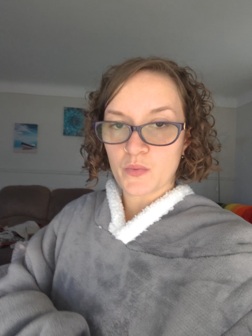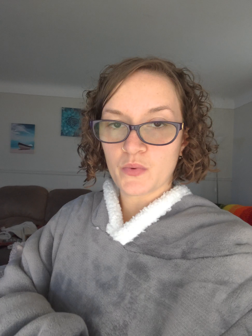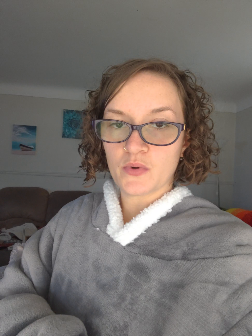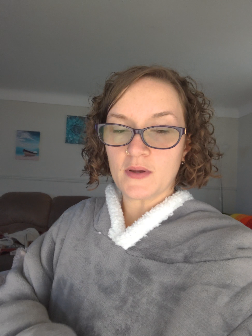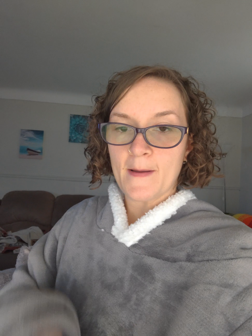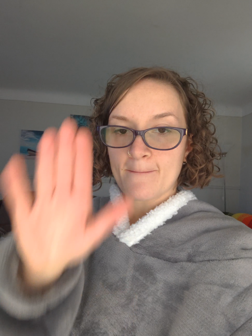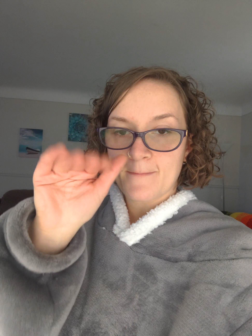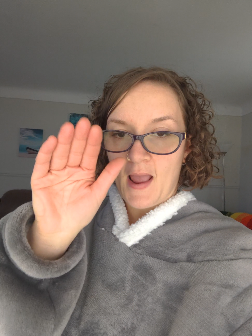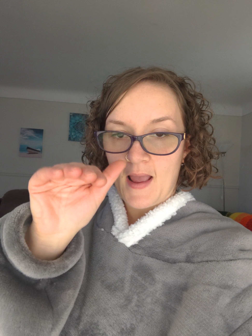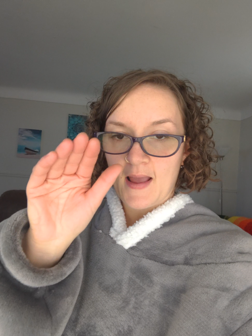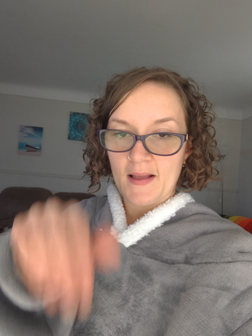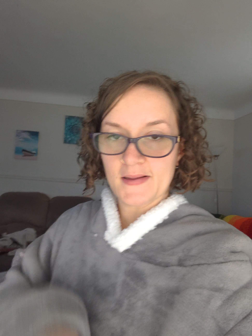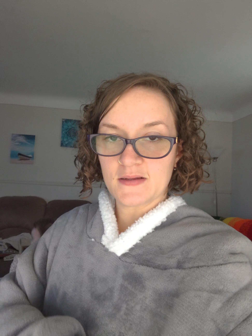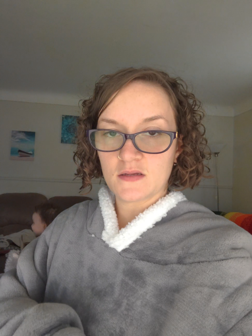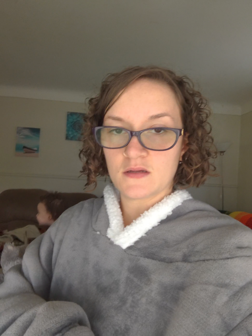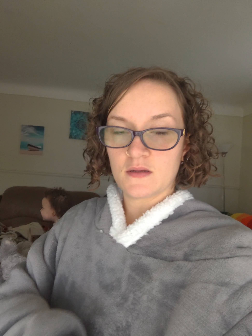bye